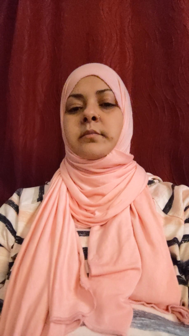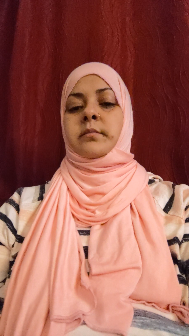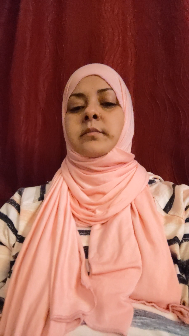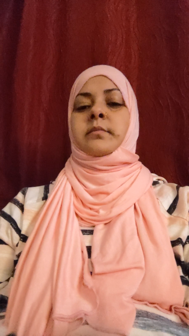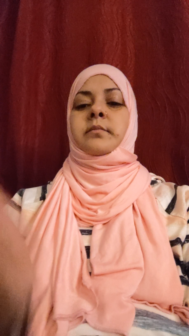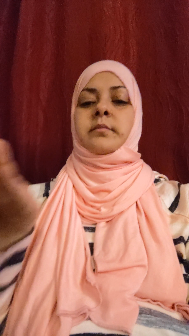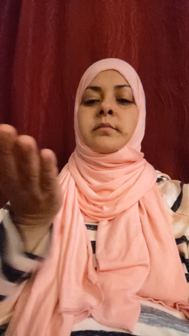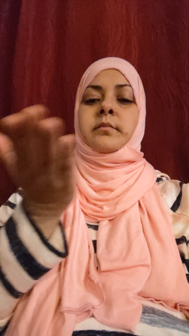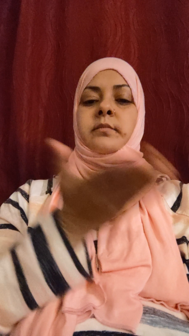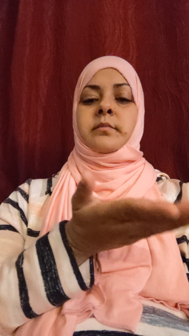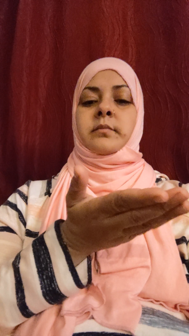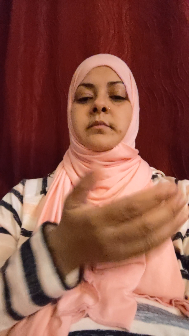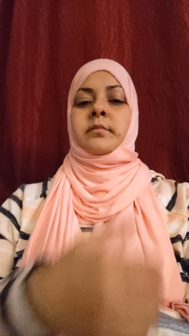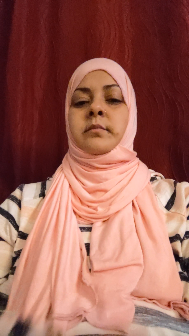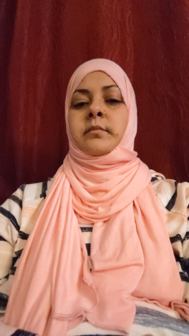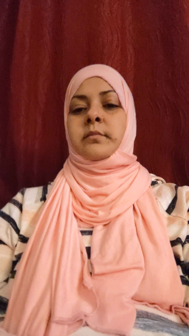bring